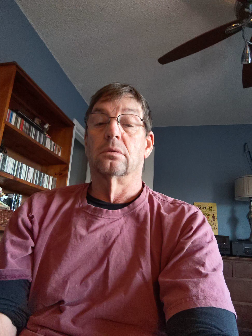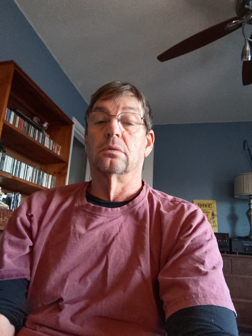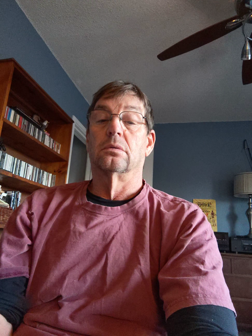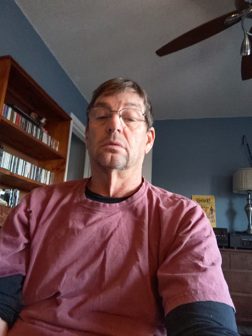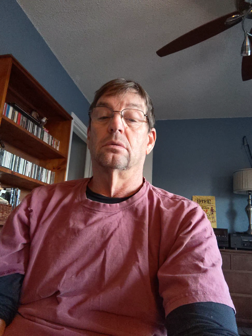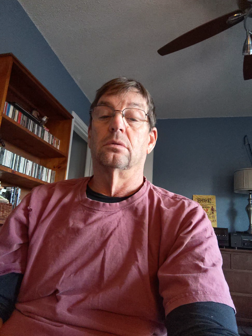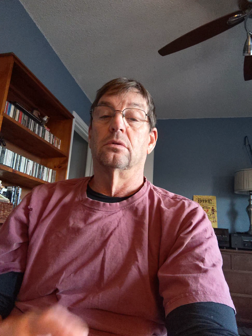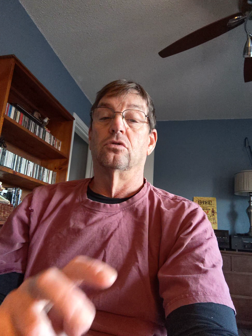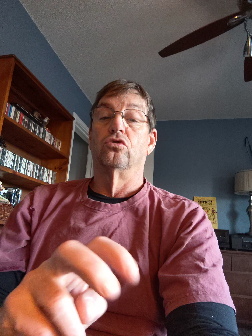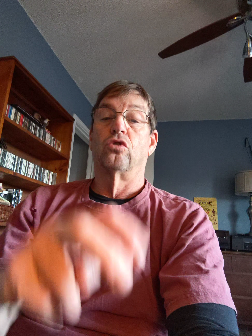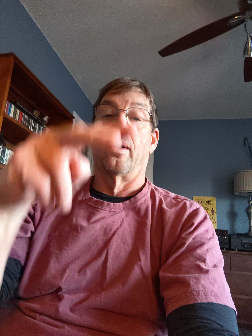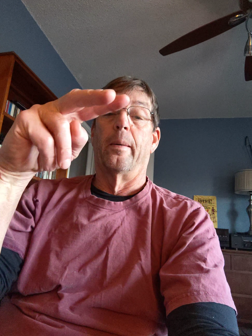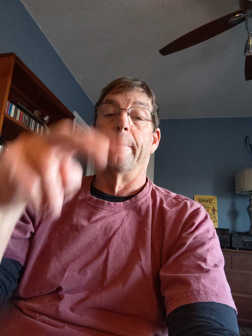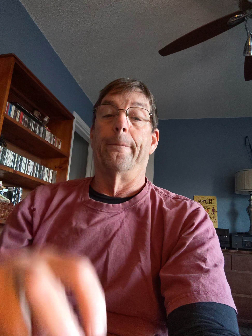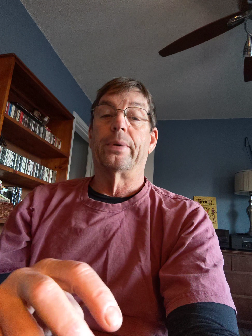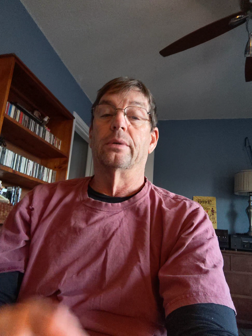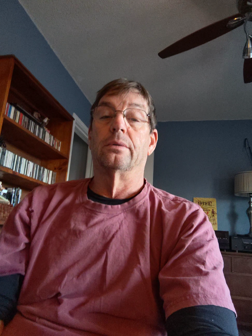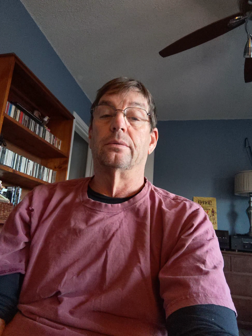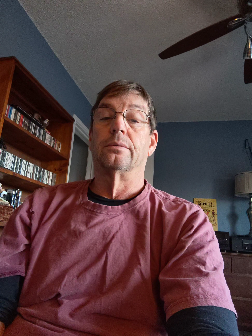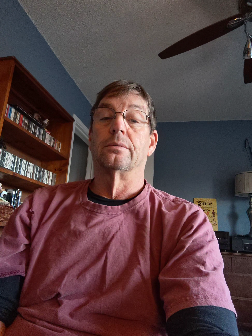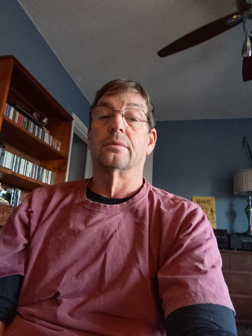jump